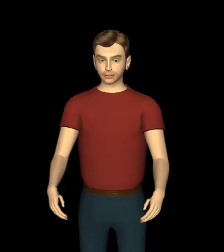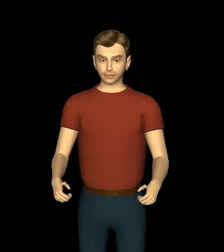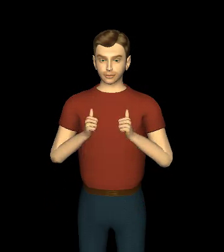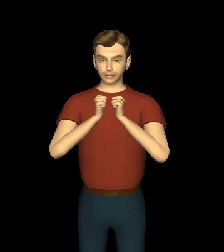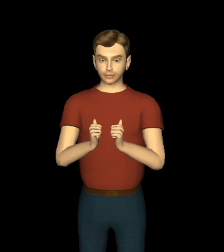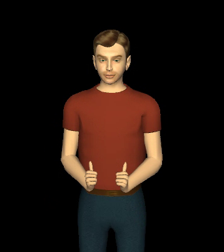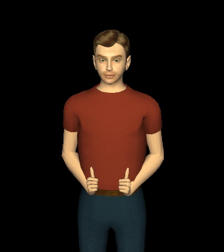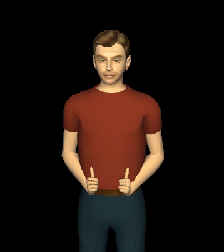حقيبة ظهر